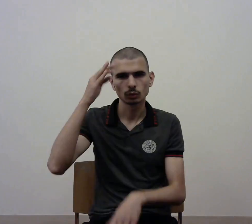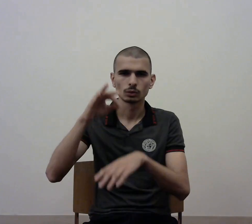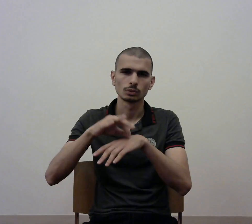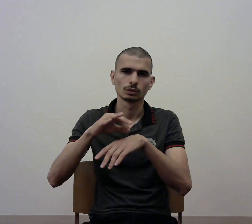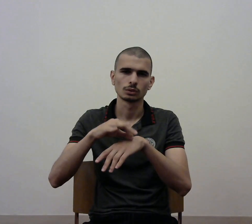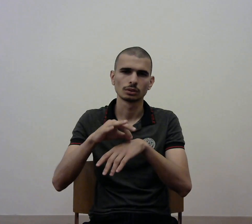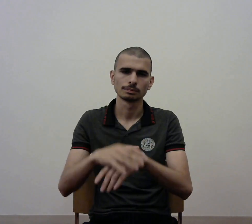ağrımaq